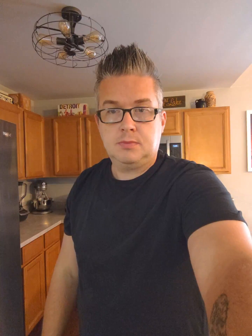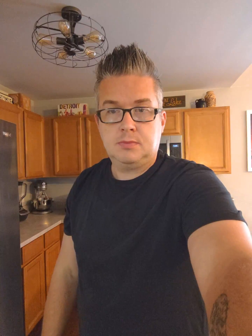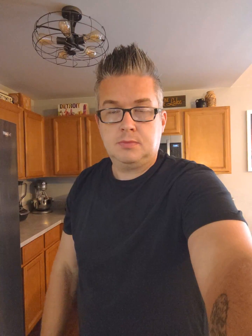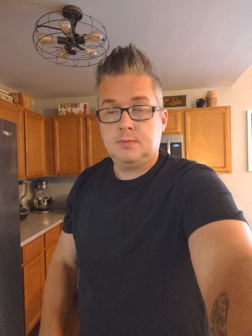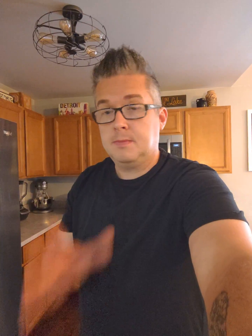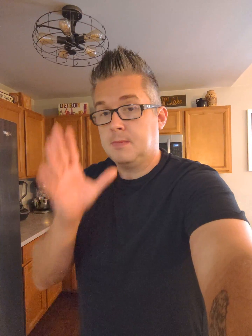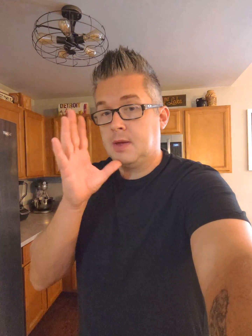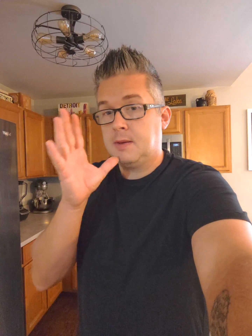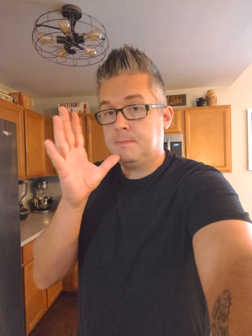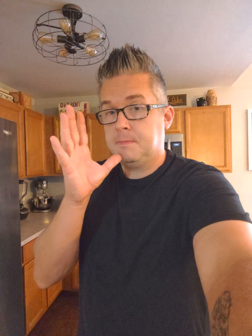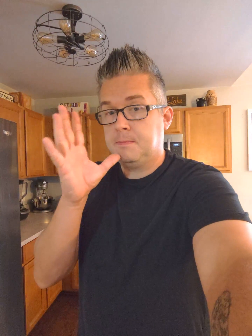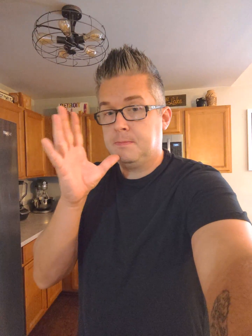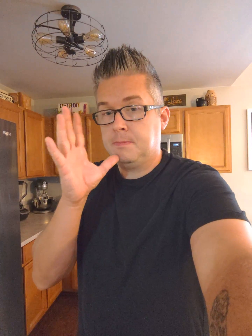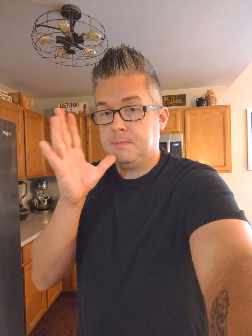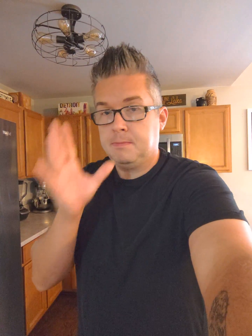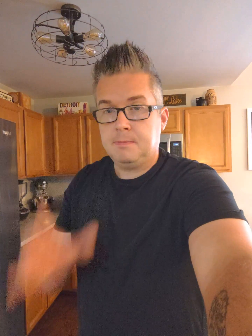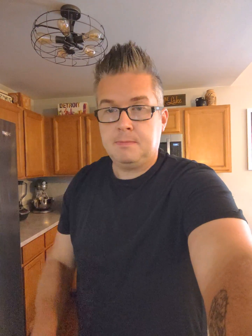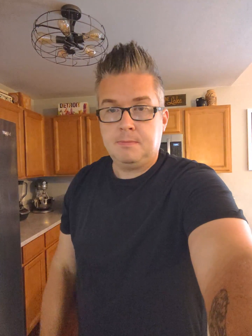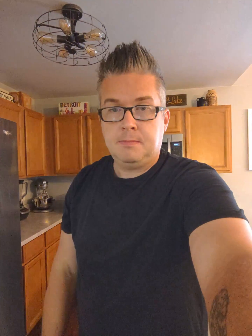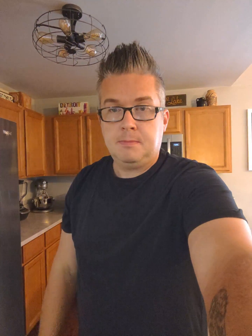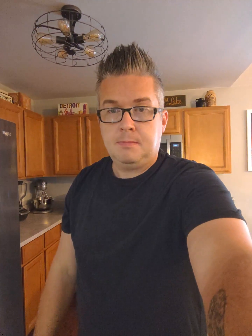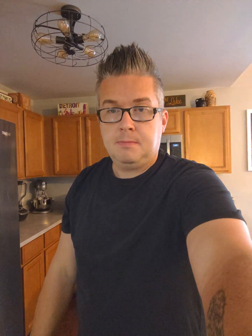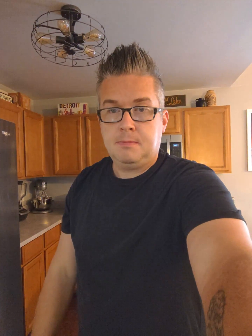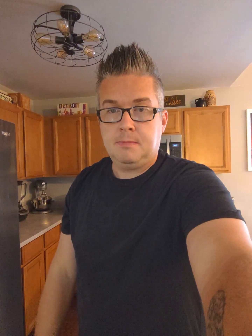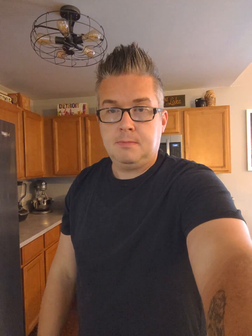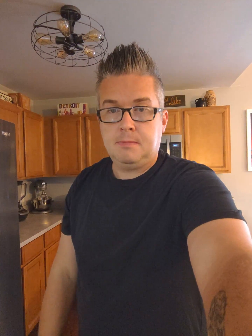mommy